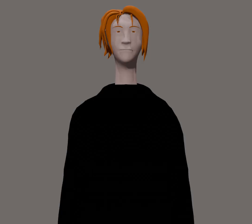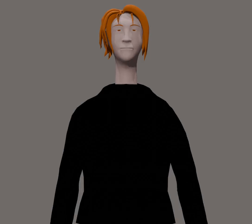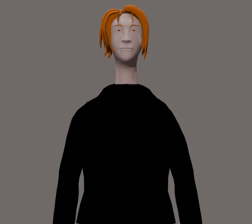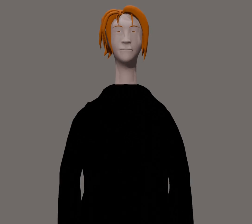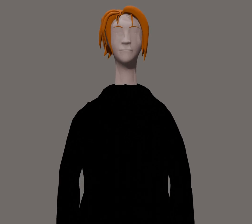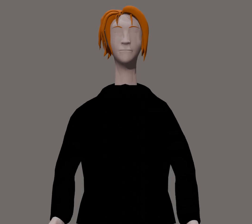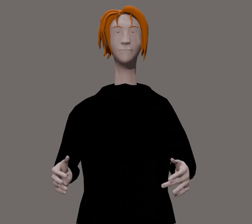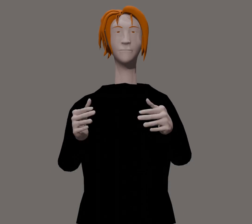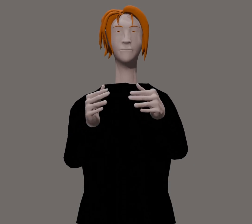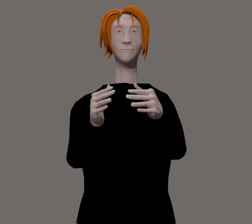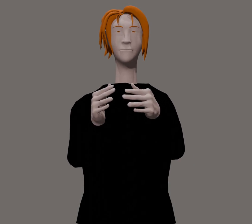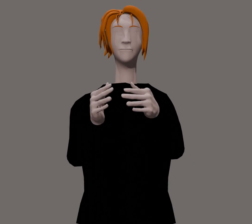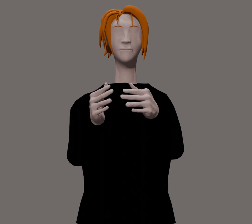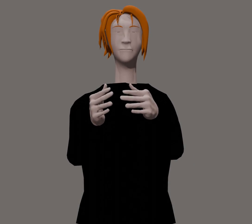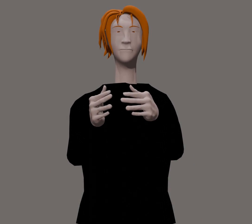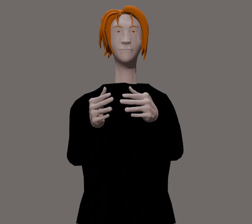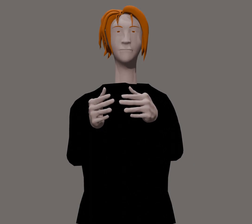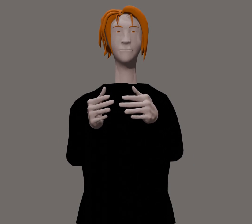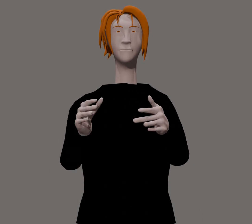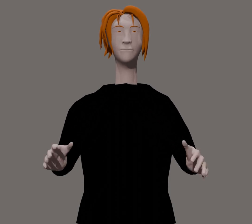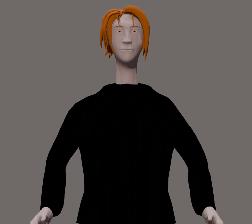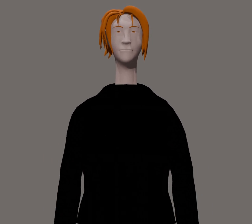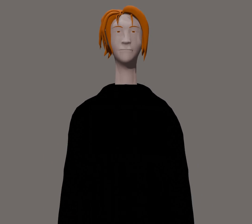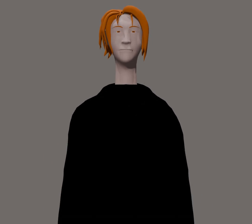Brink